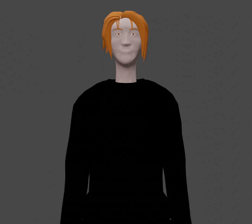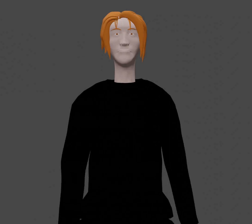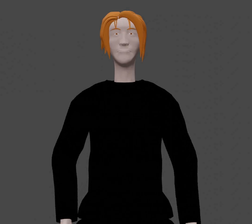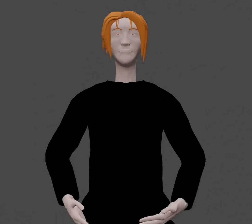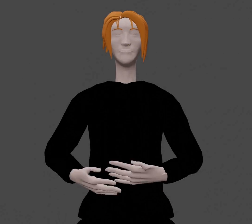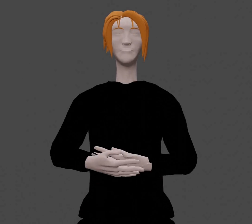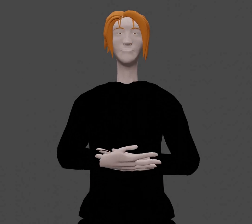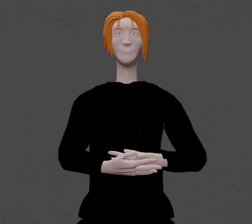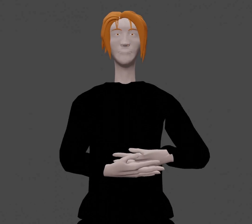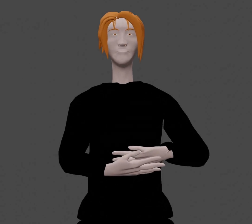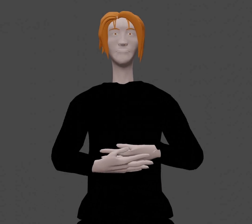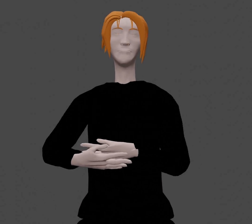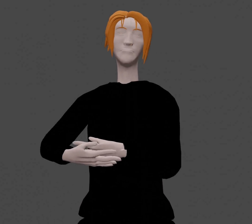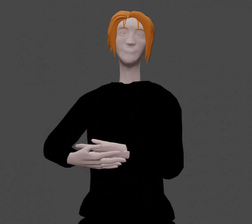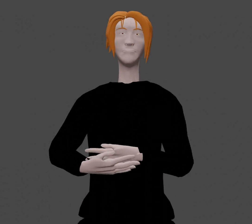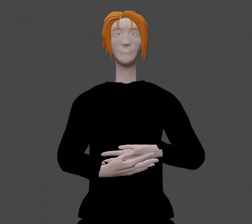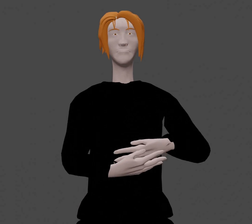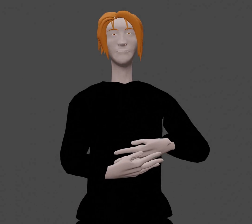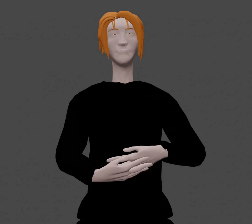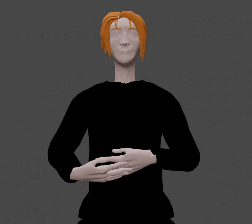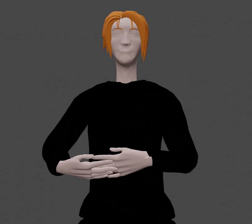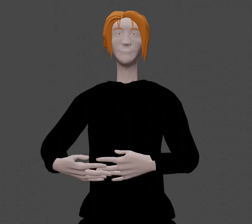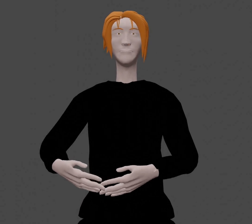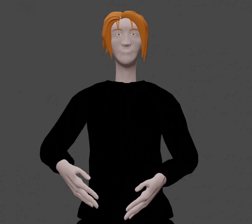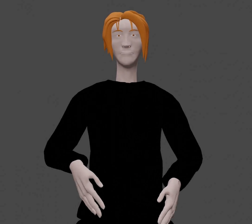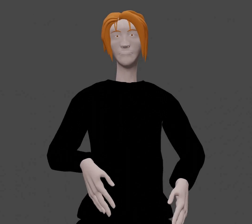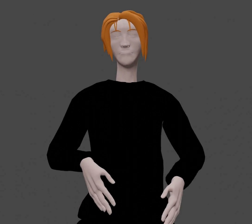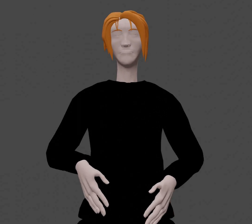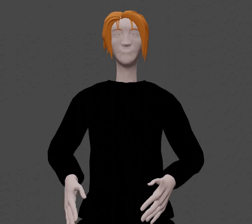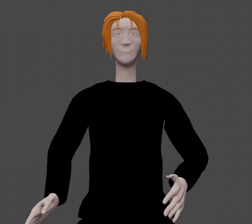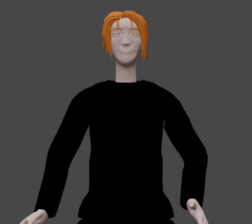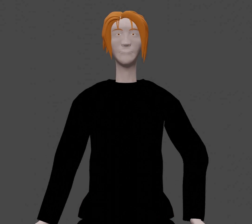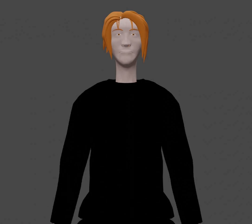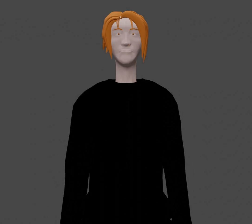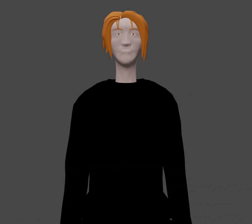Baby